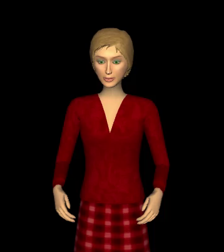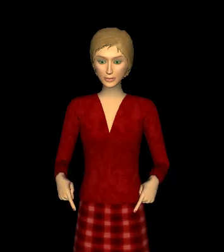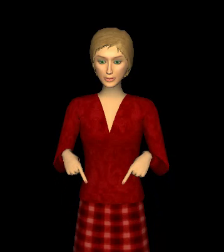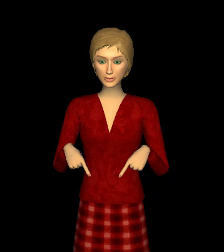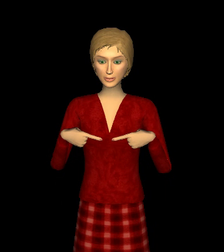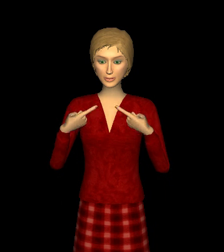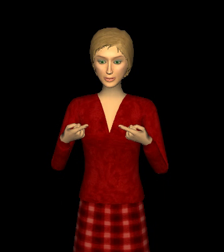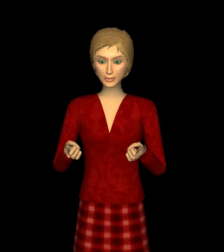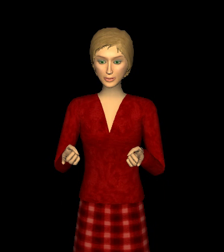يذهب